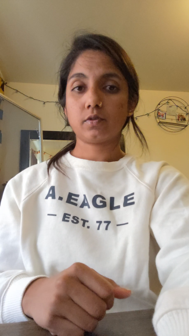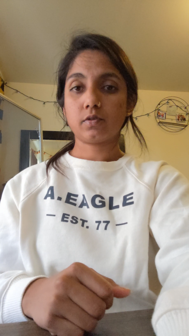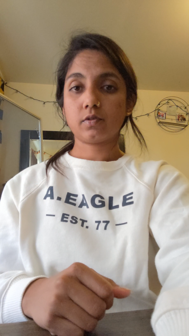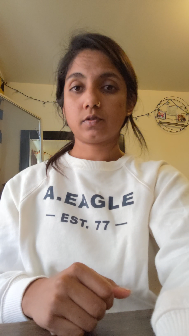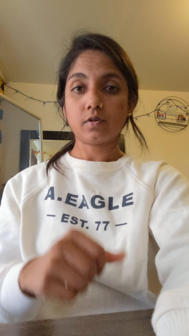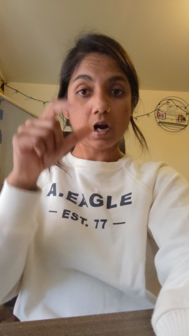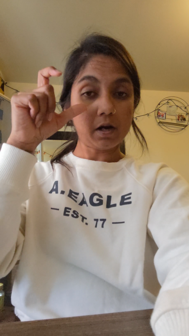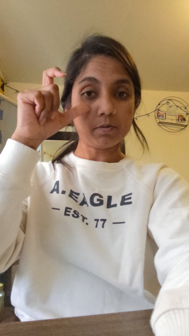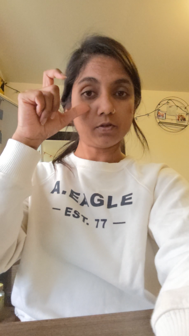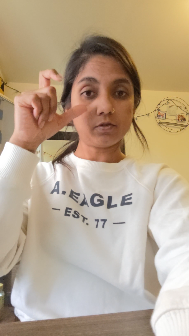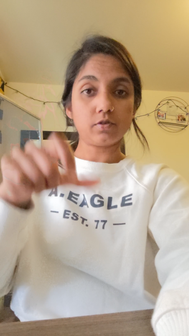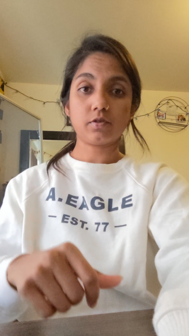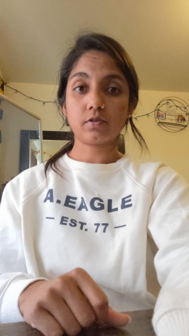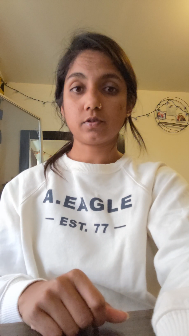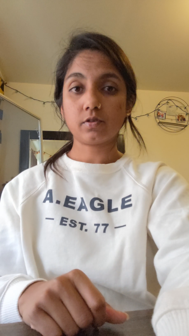camera